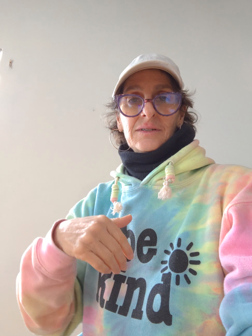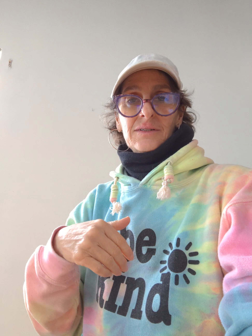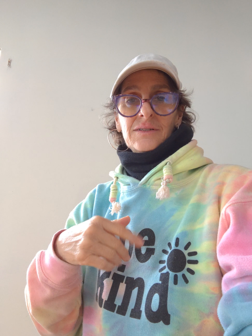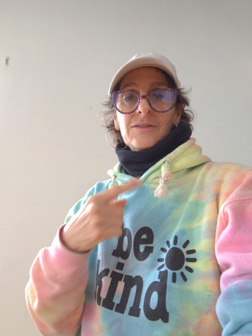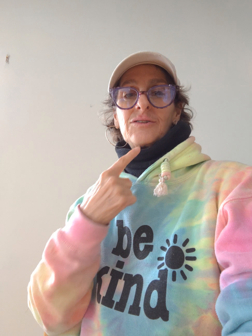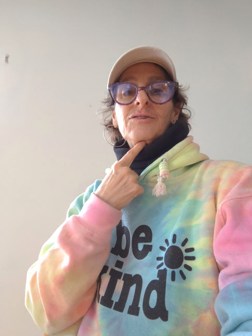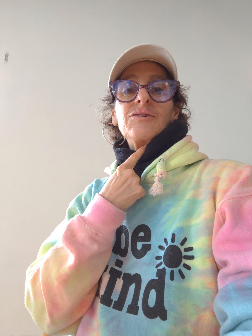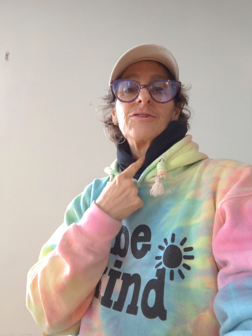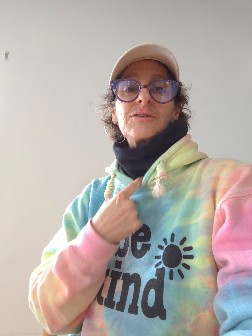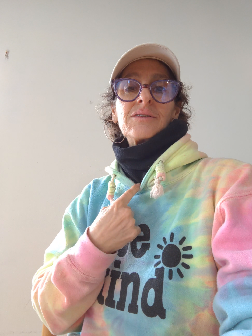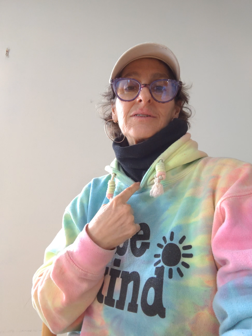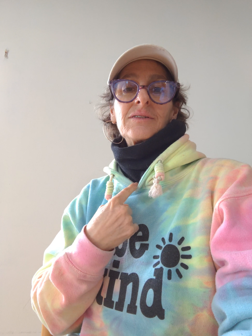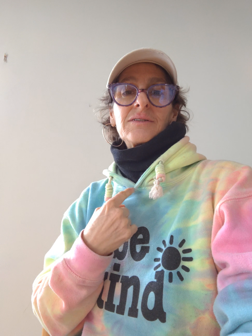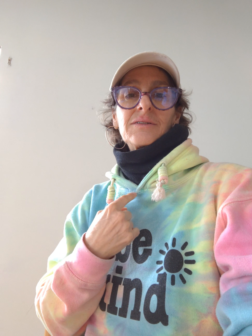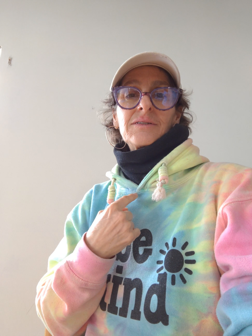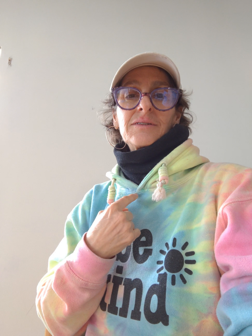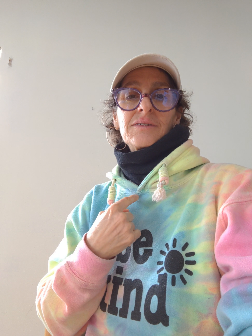thirsty